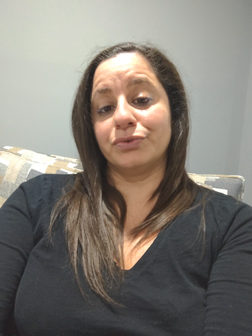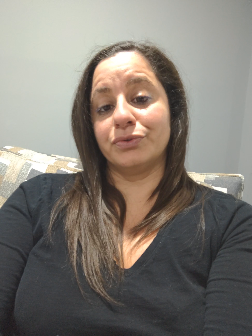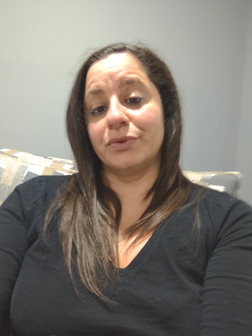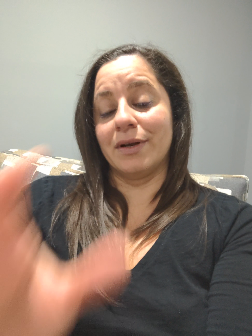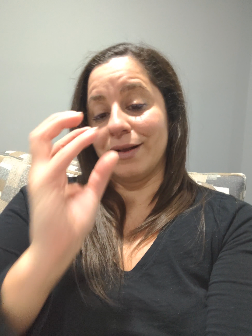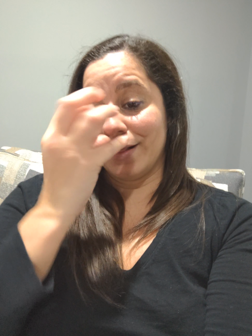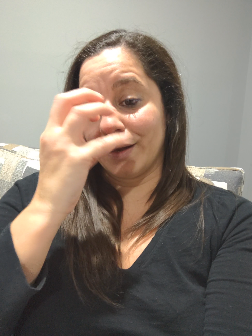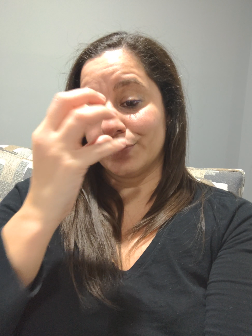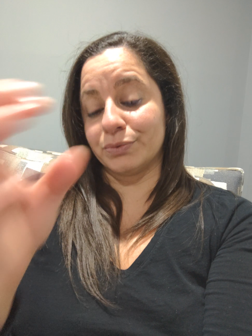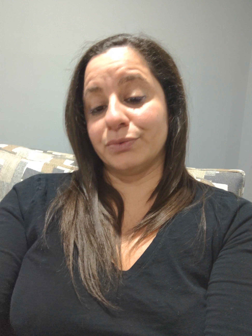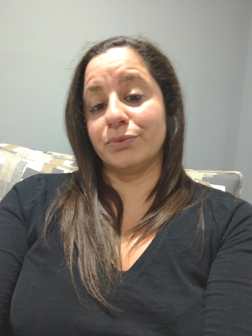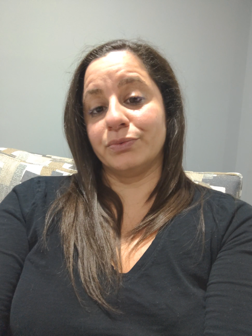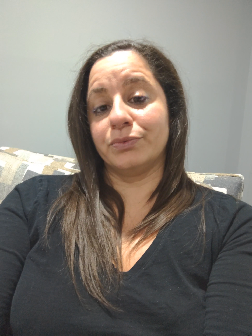clown